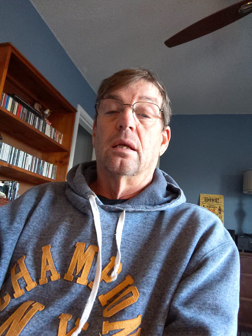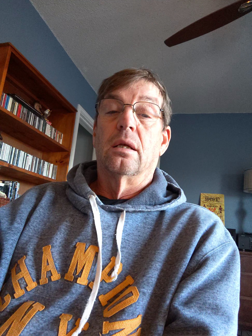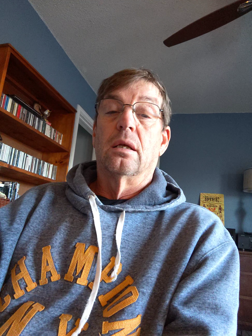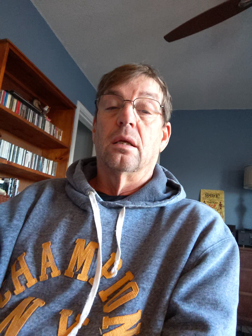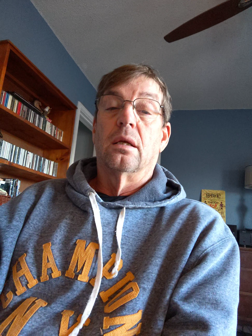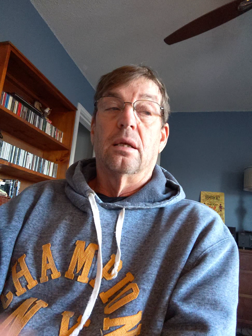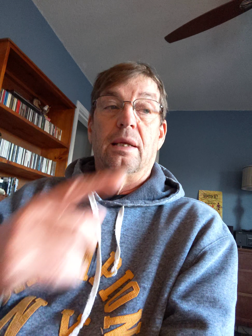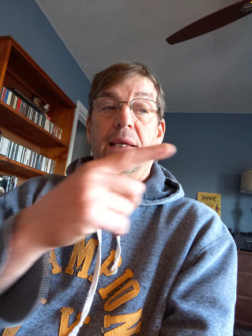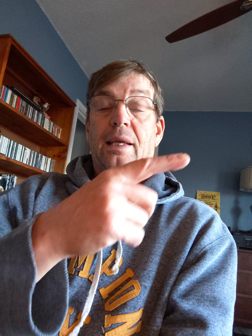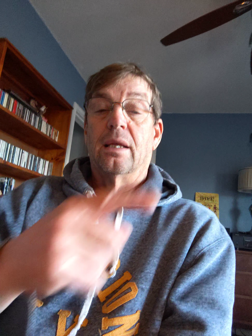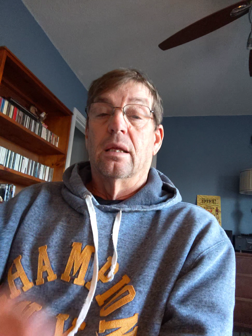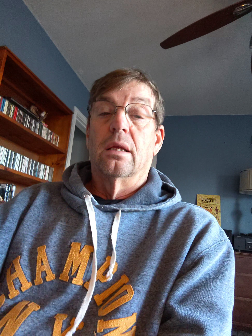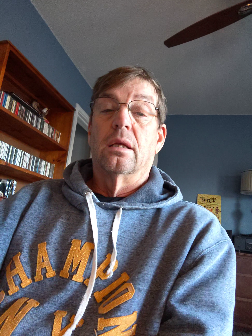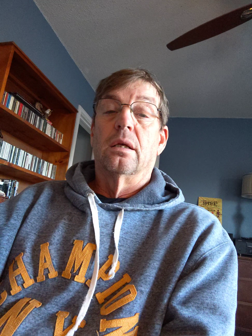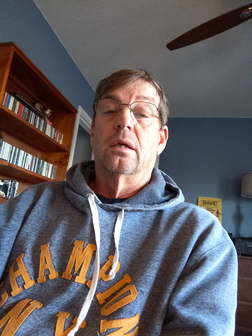he/she/it